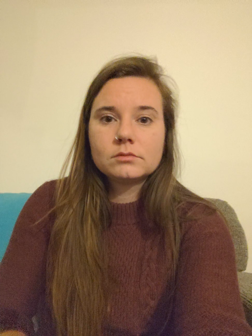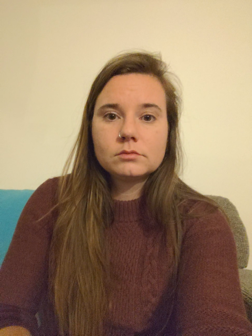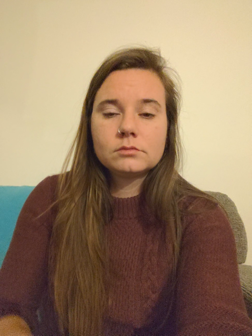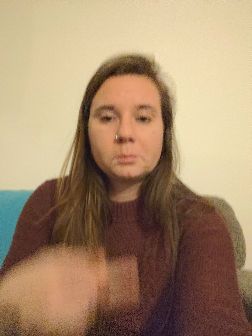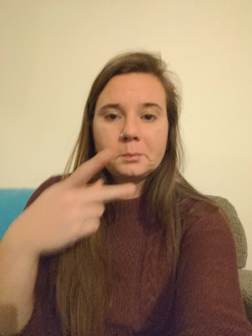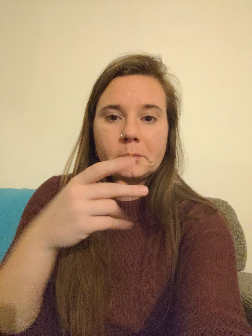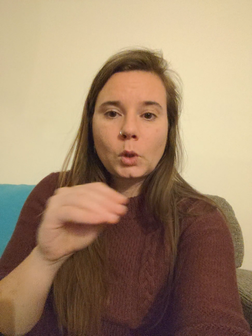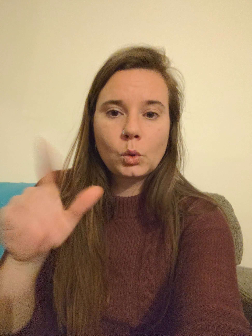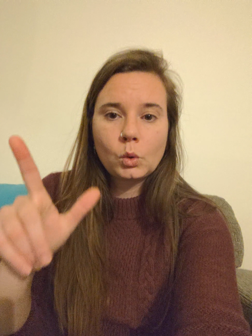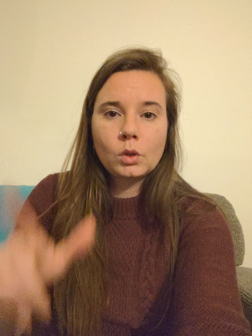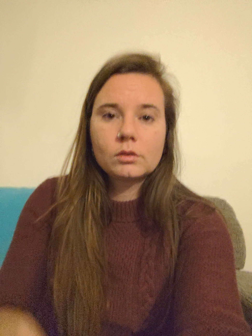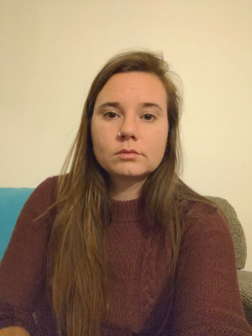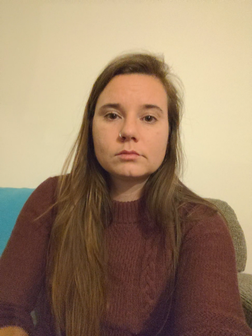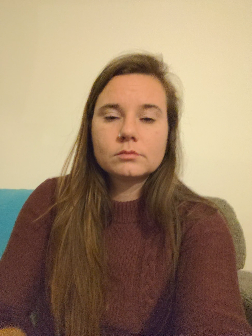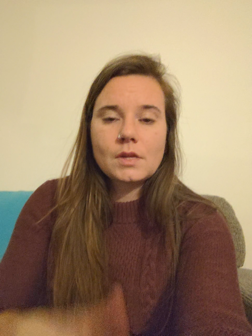pool